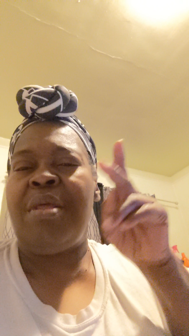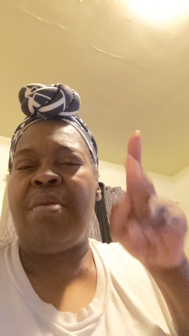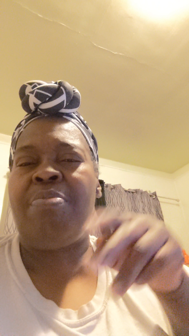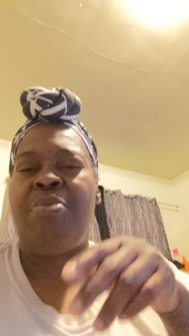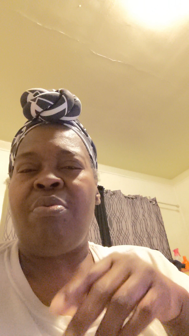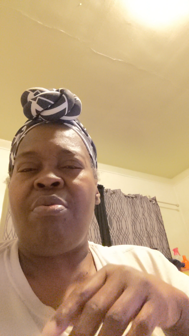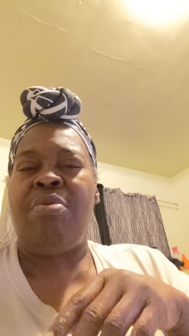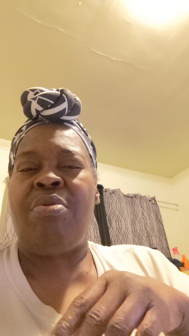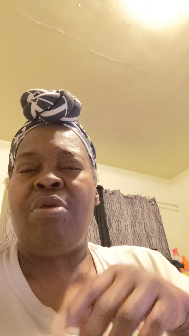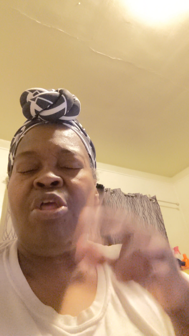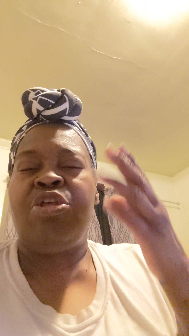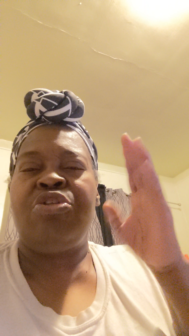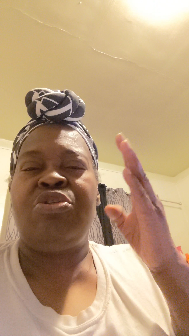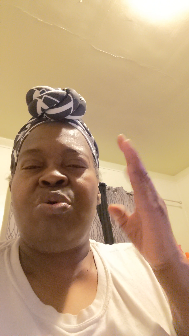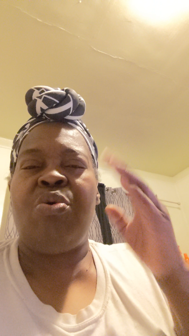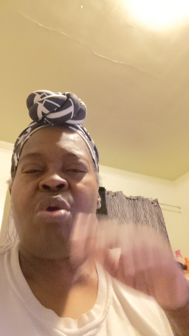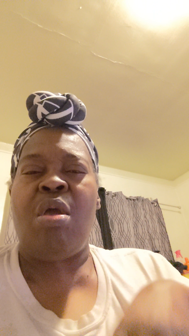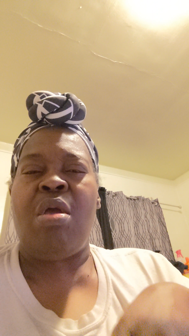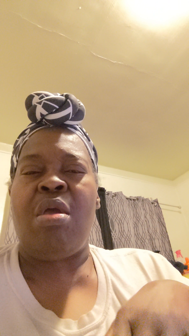door